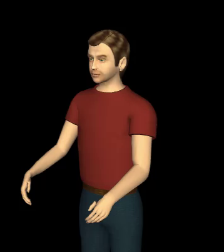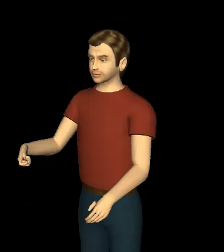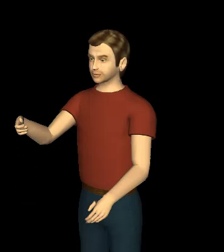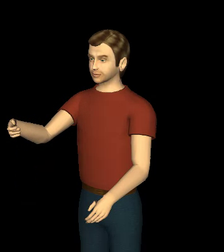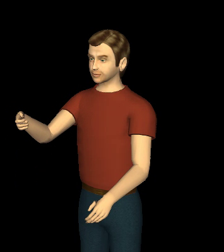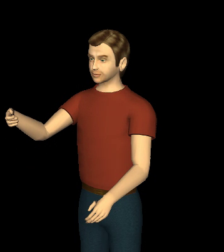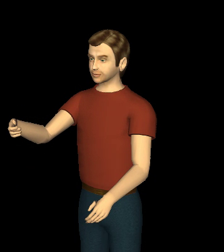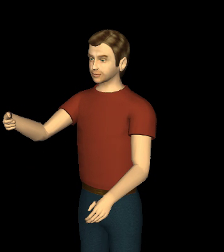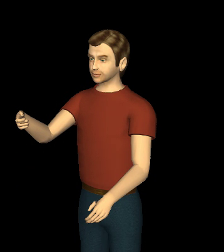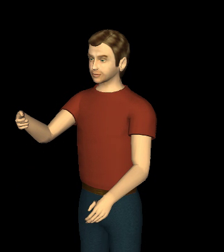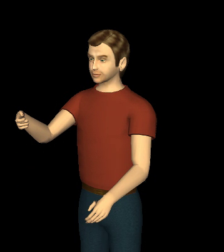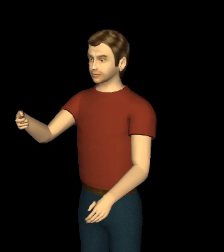مقلاة